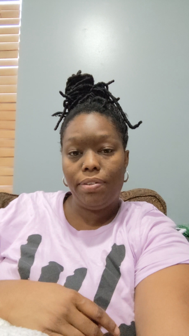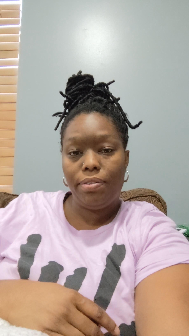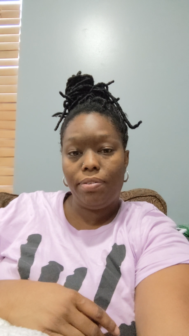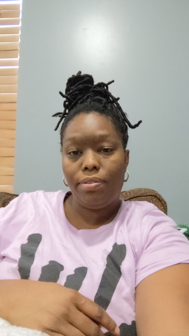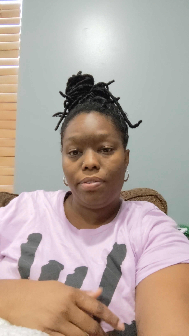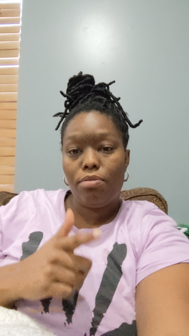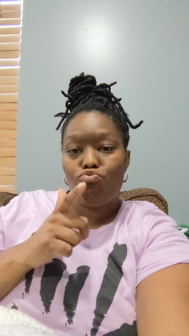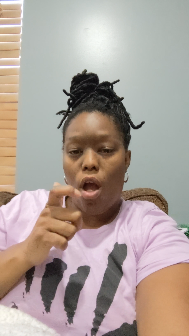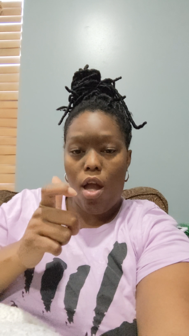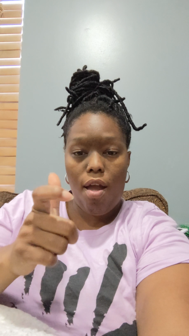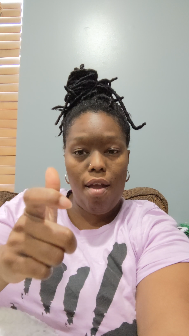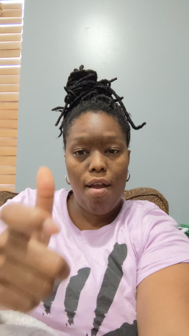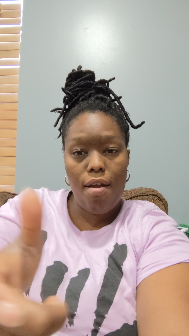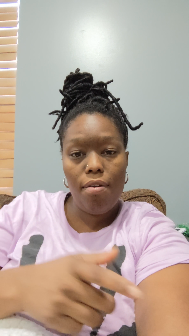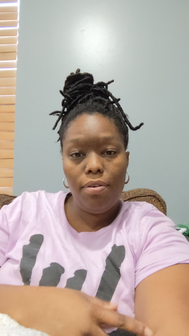run